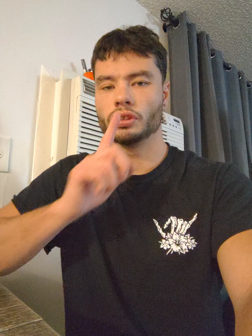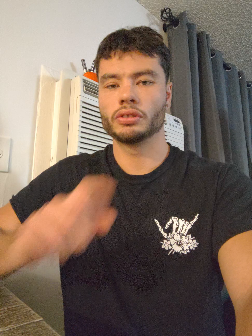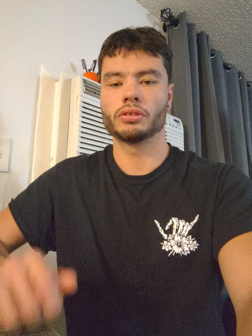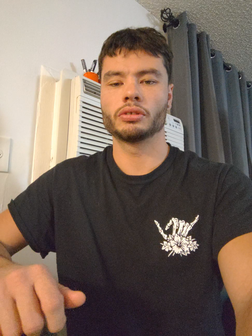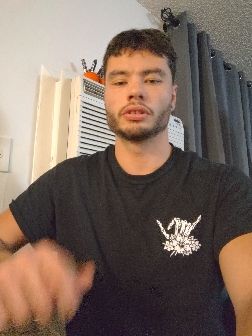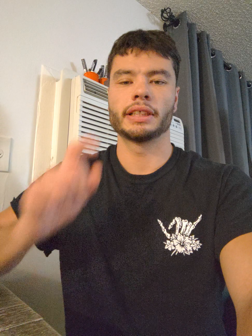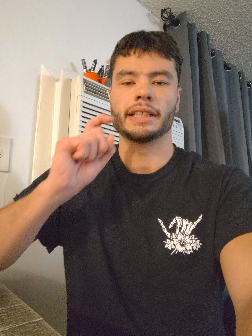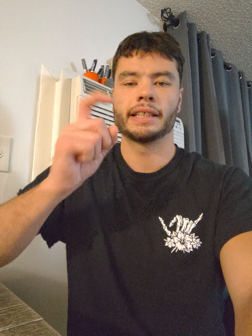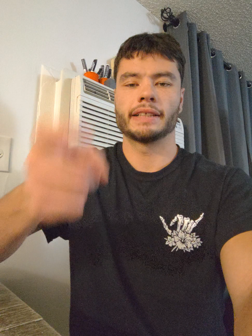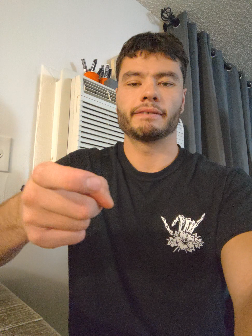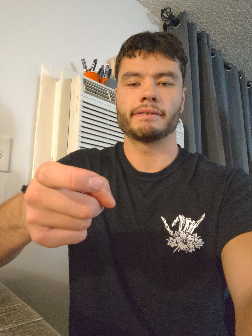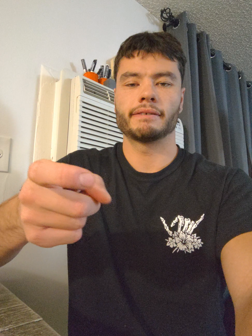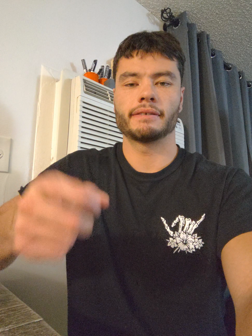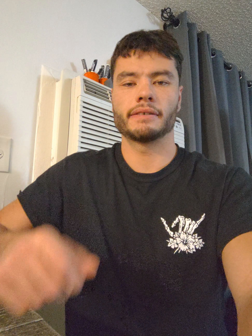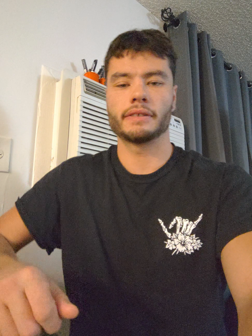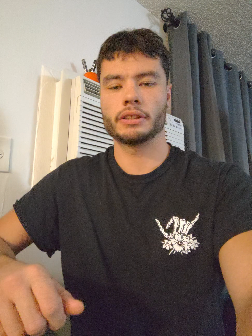gift